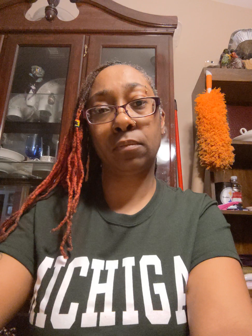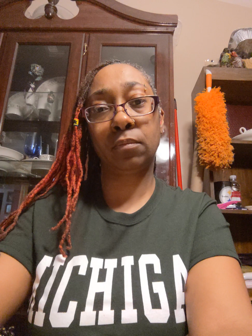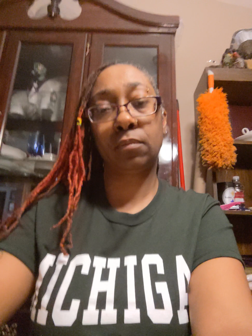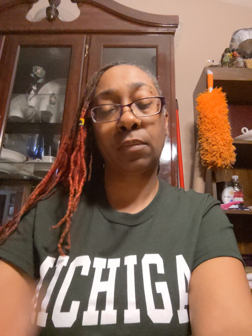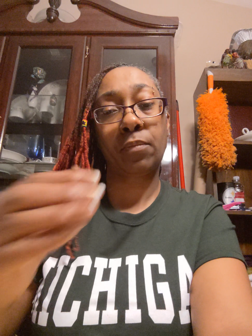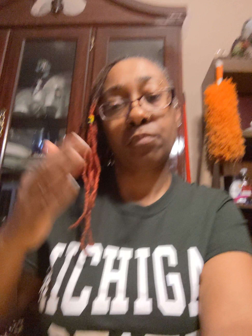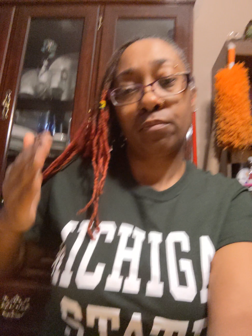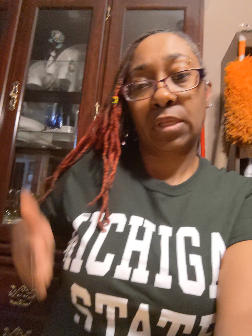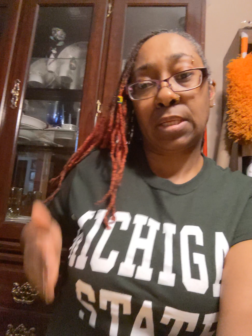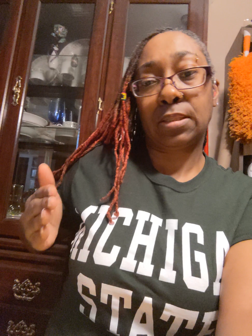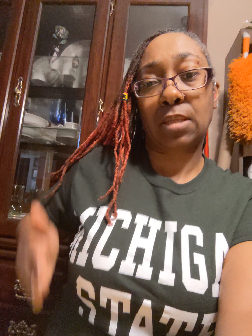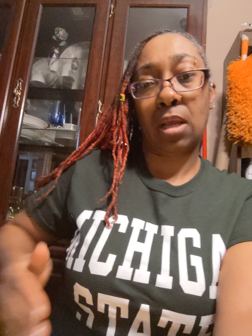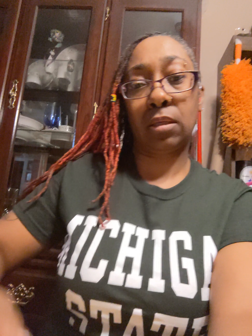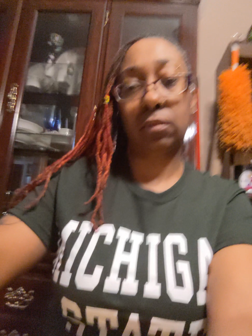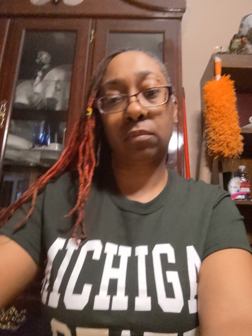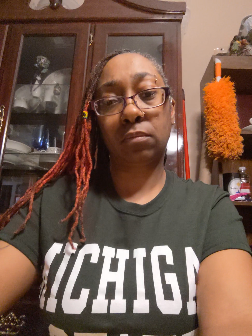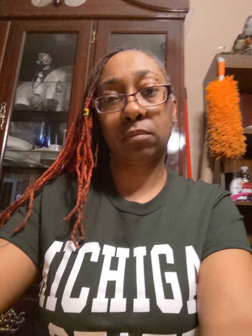beside